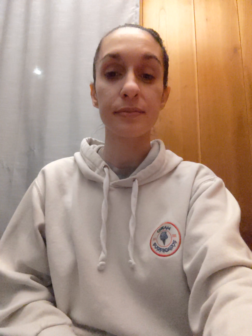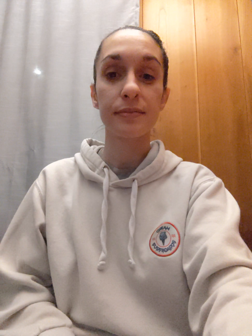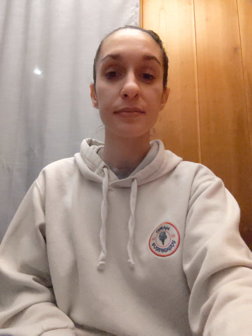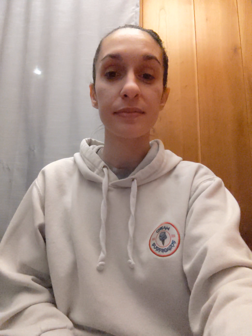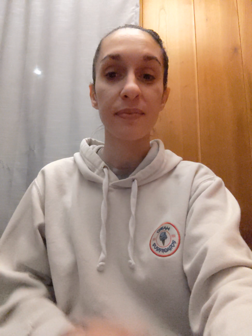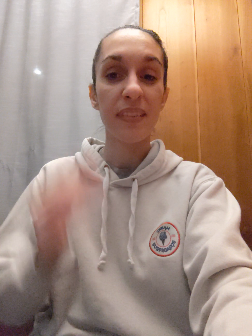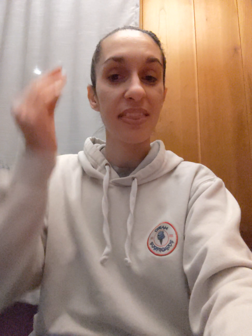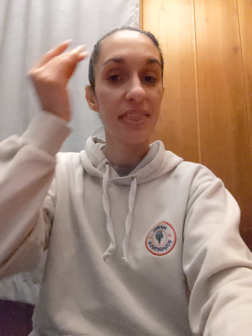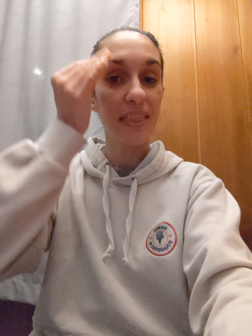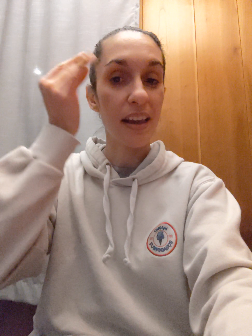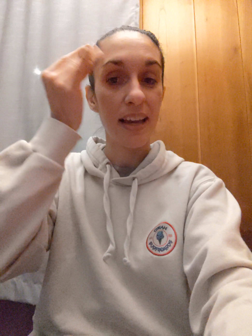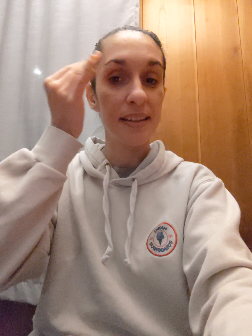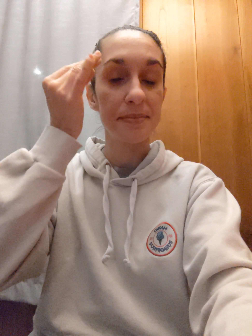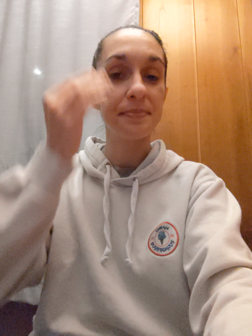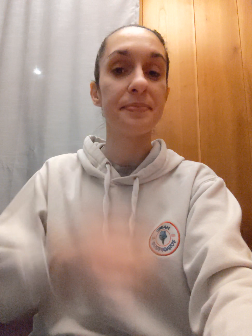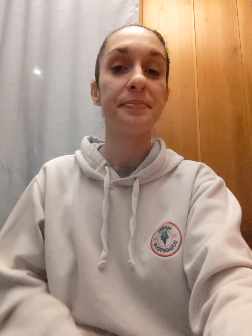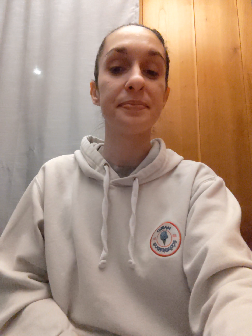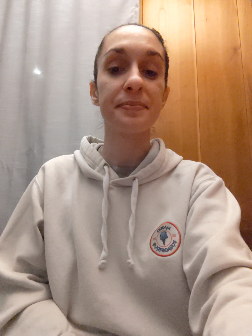think